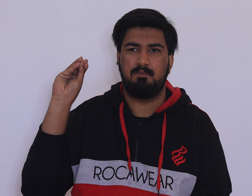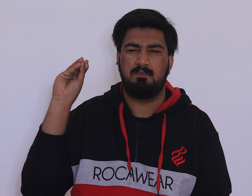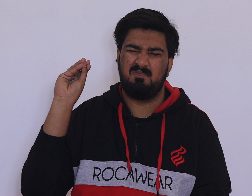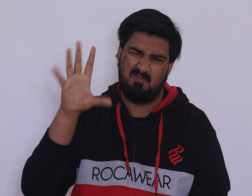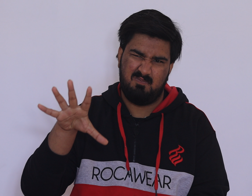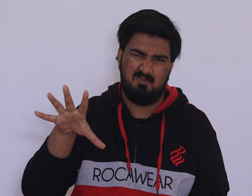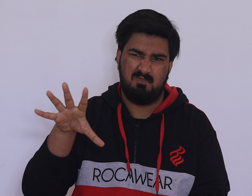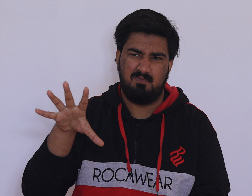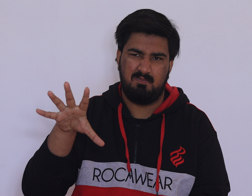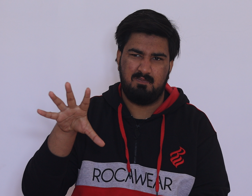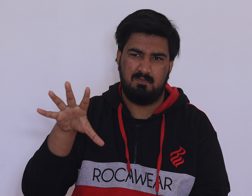bad